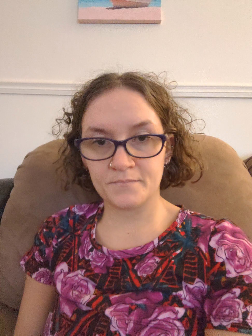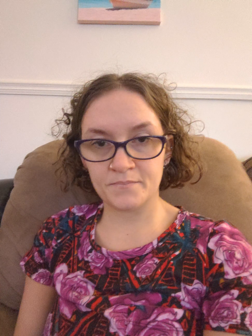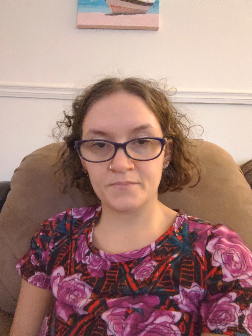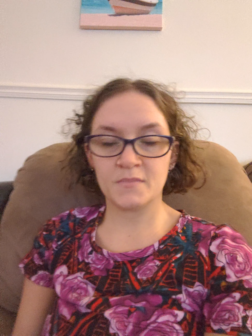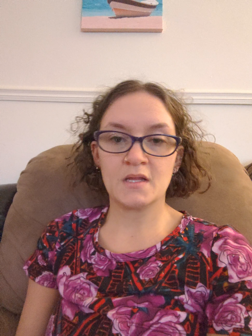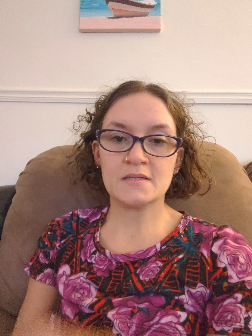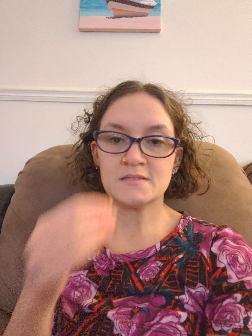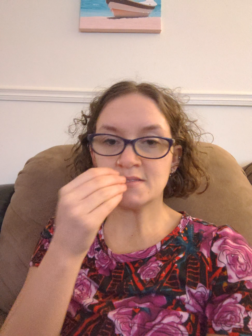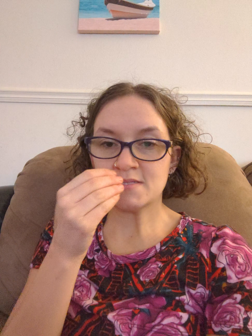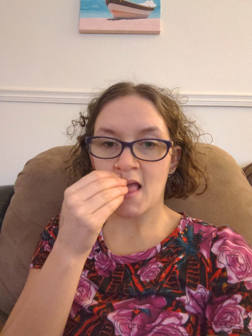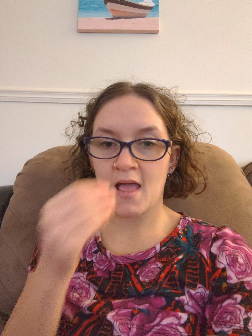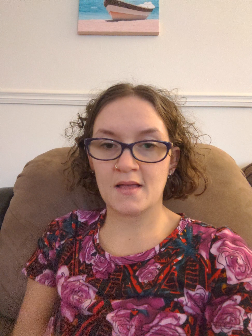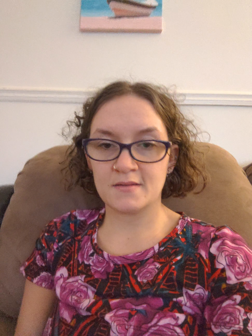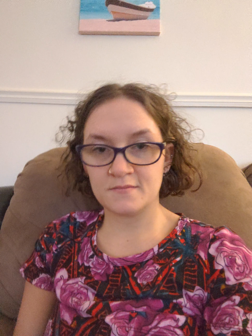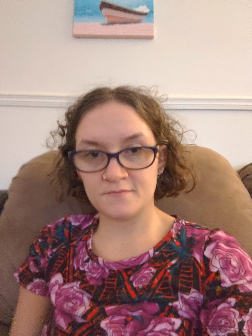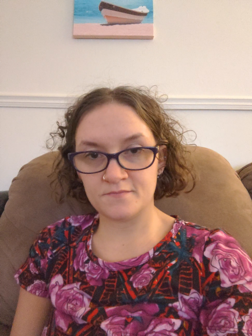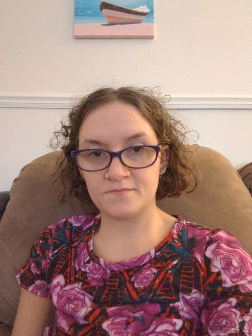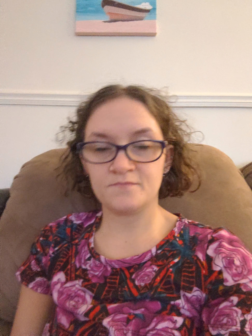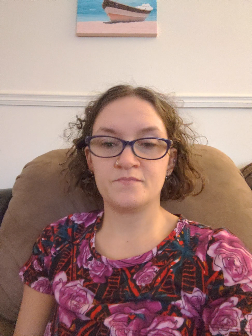snack